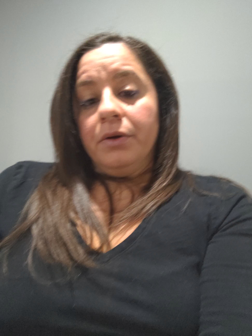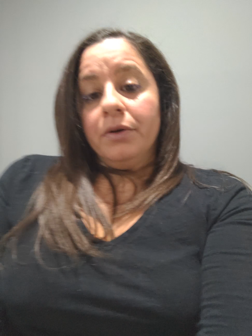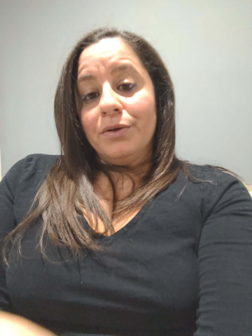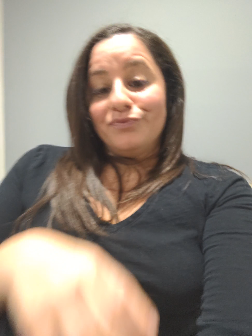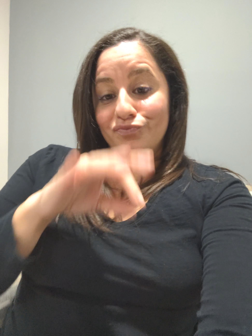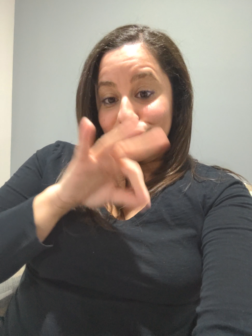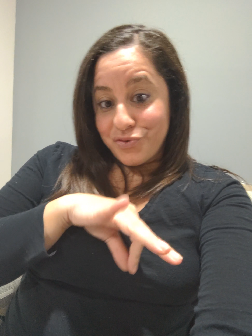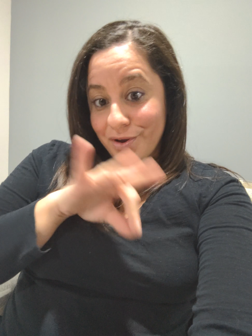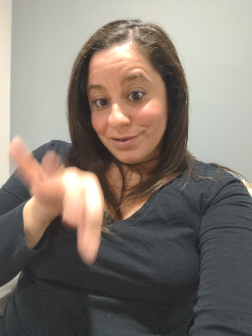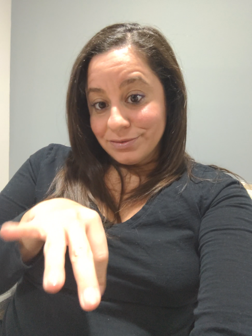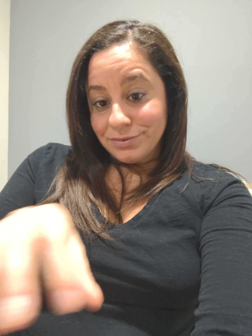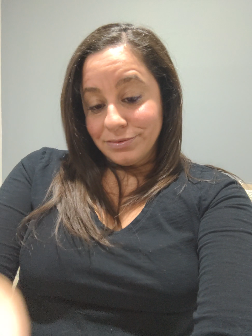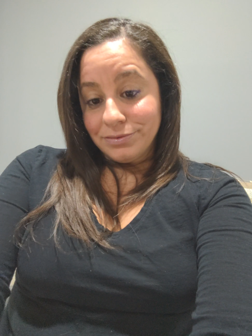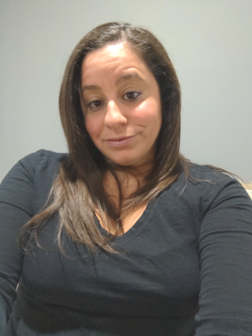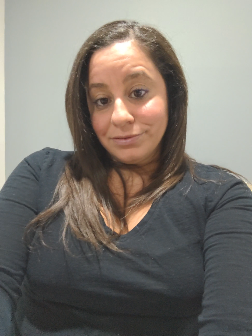french fries